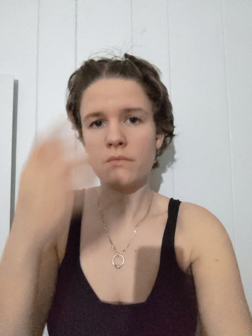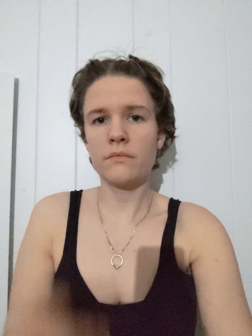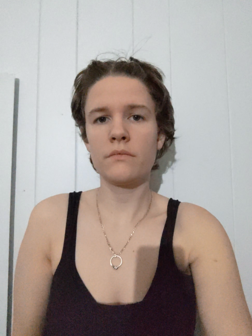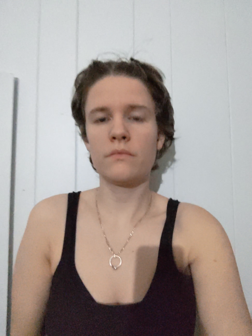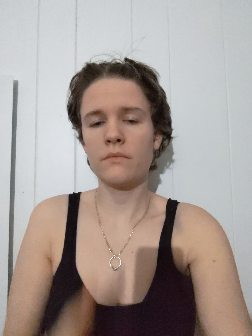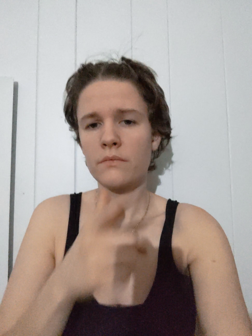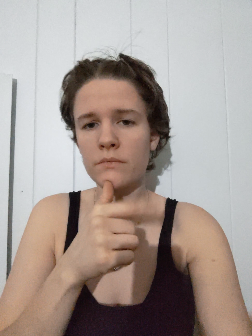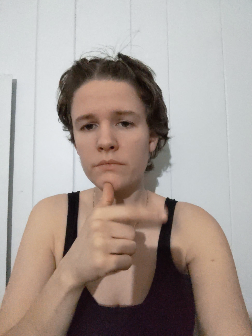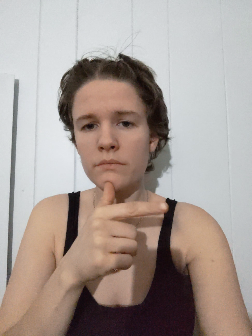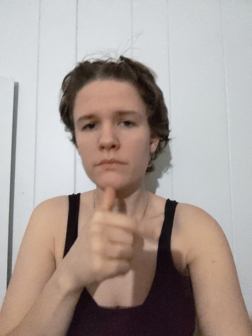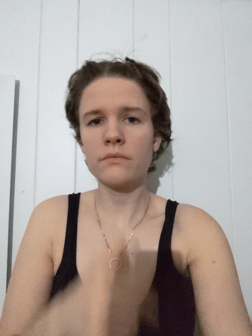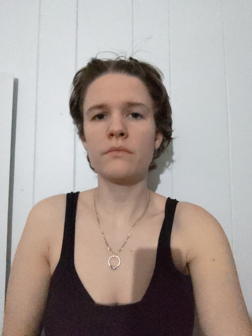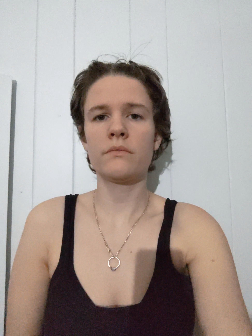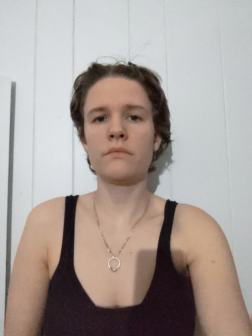who